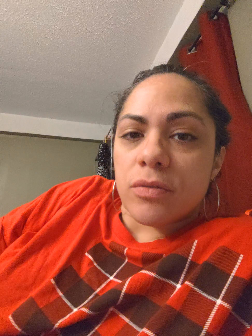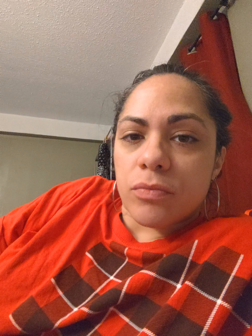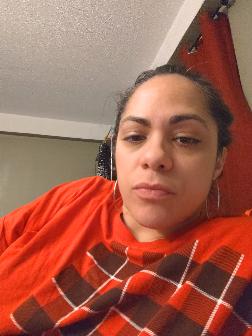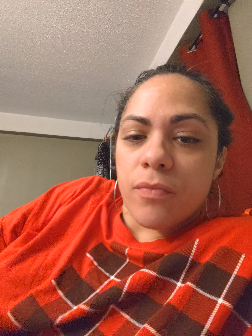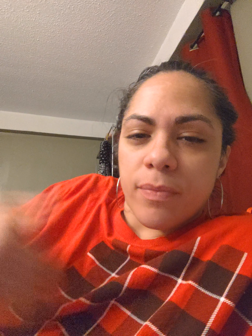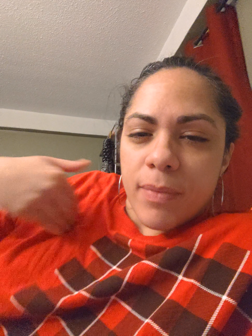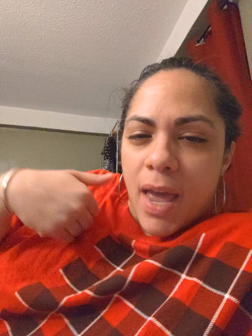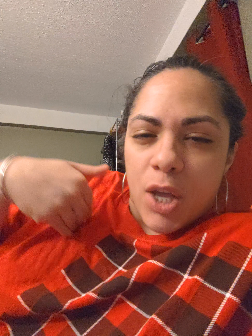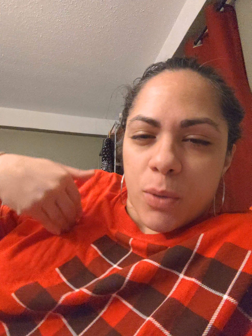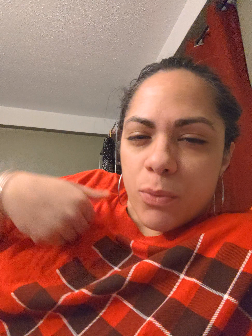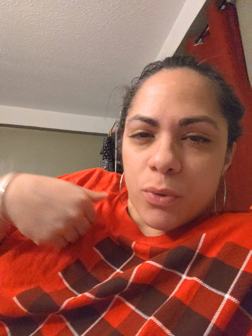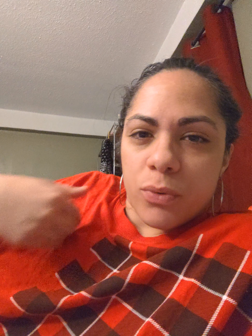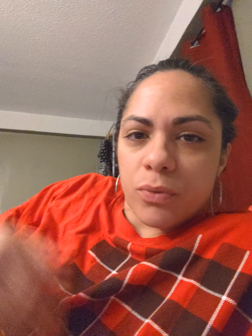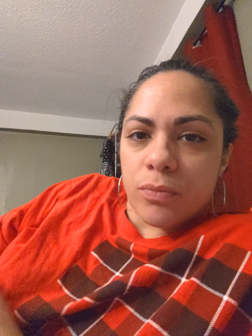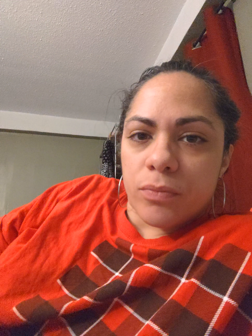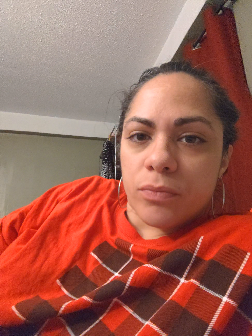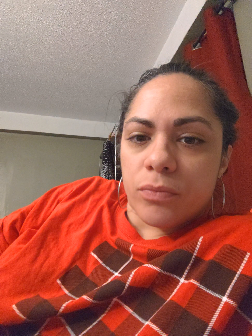animal